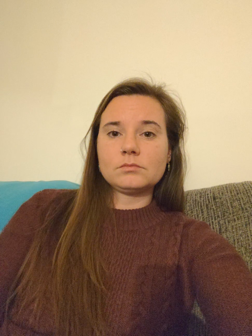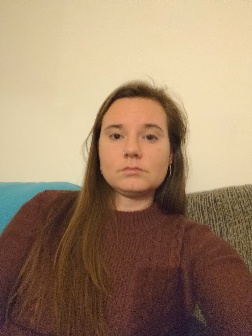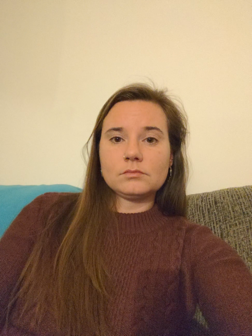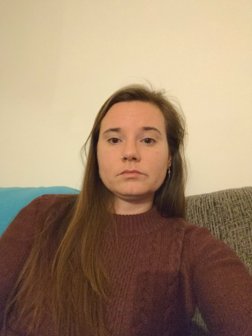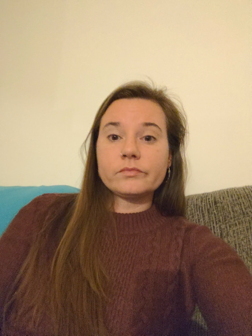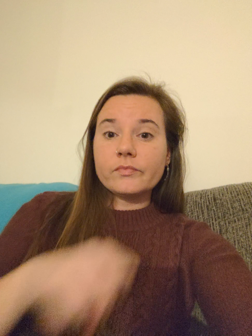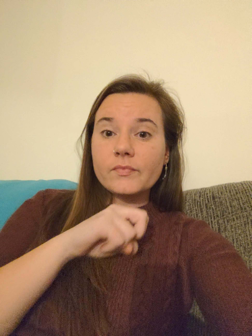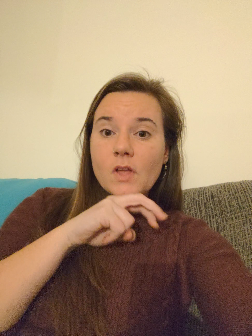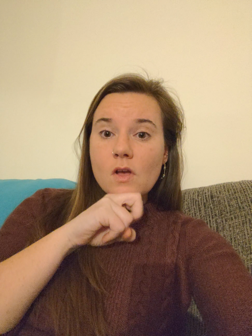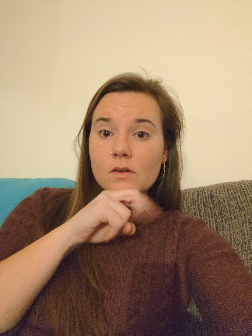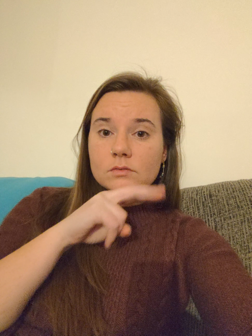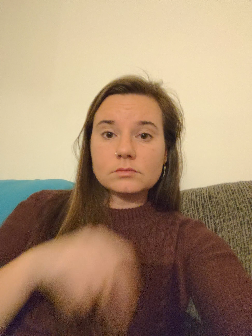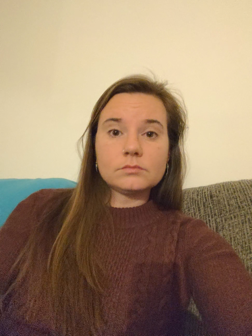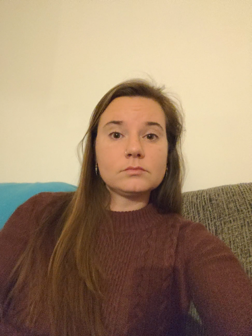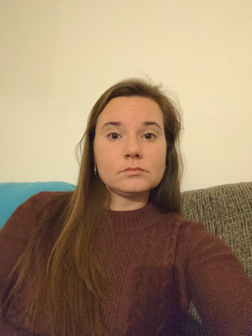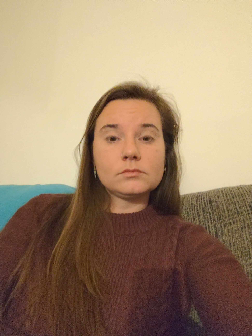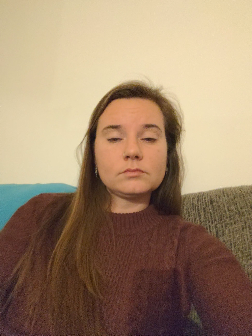frog